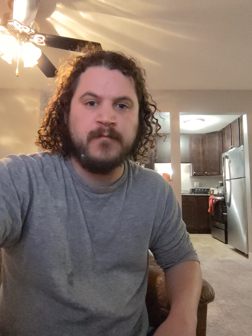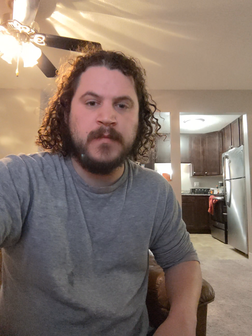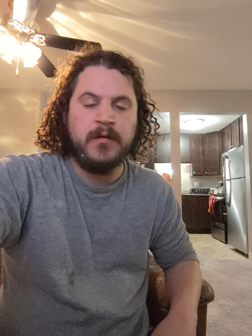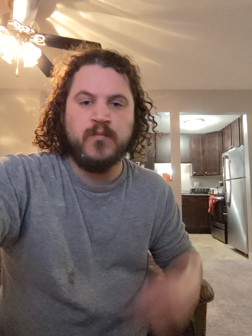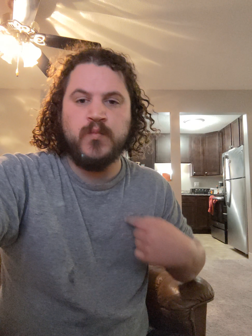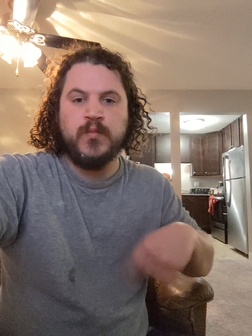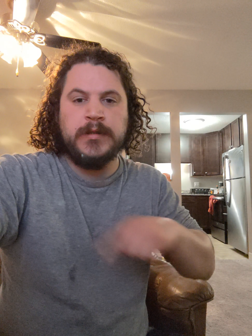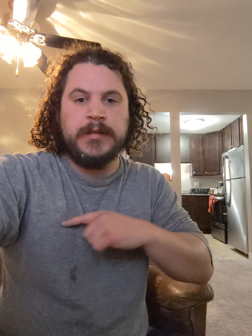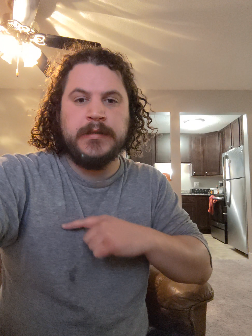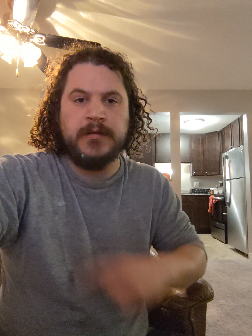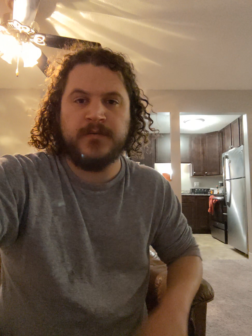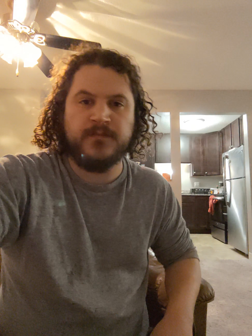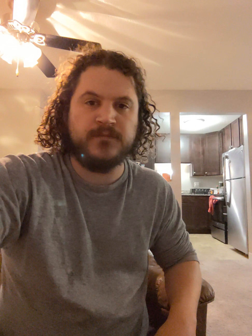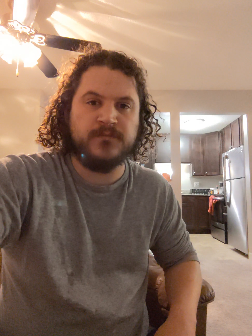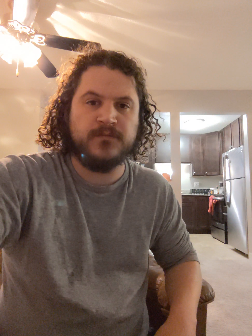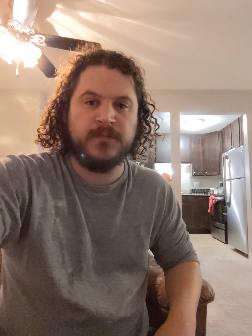we